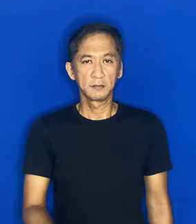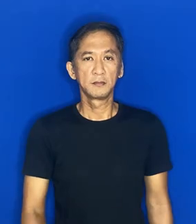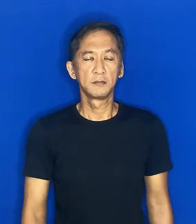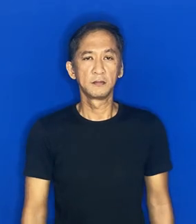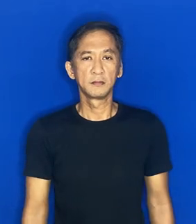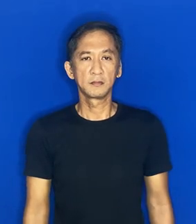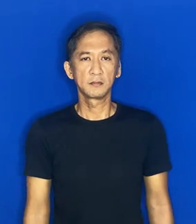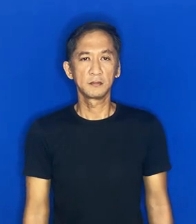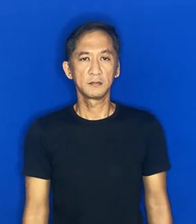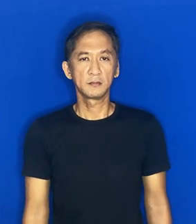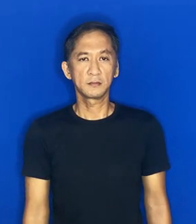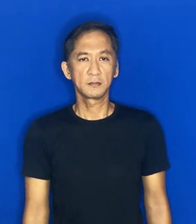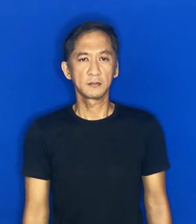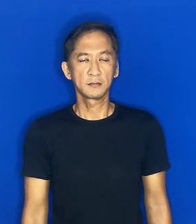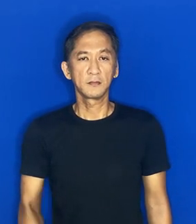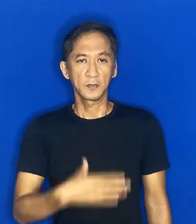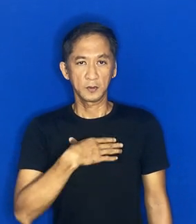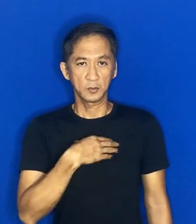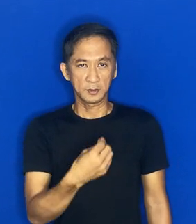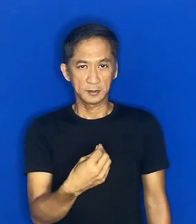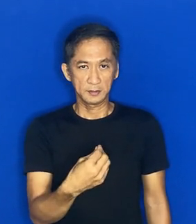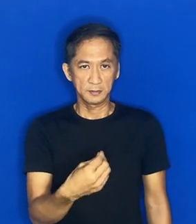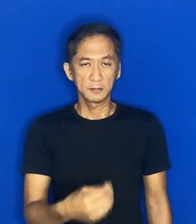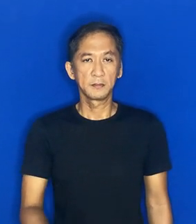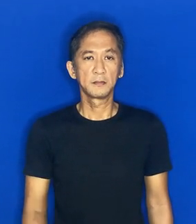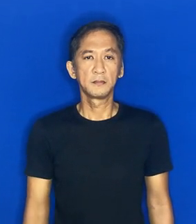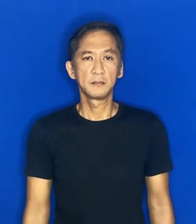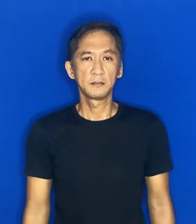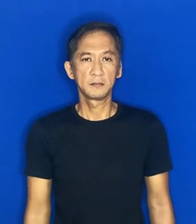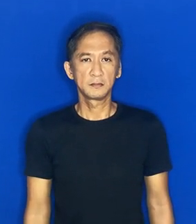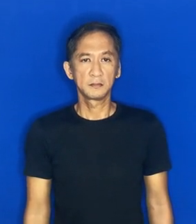white